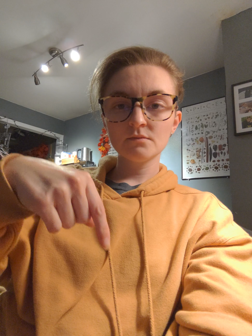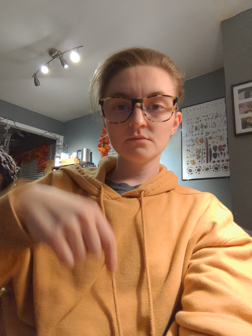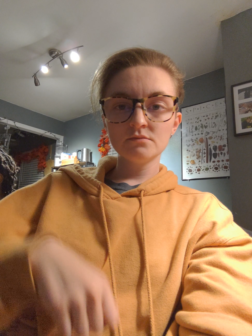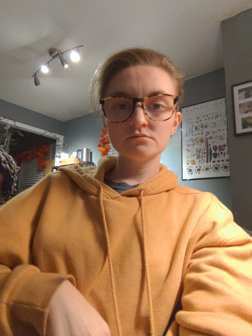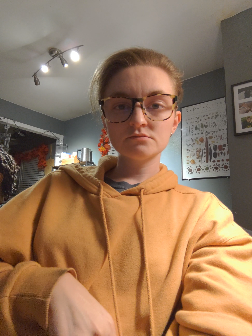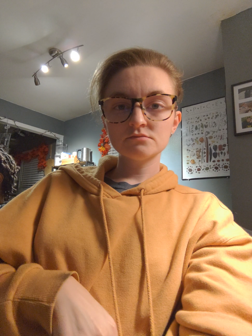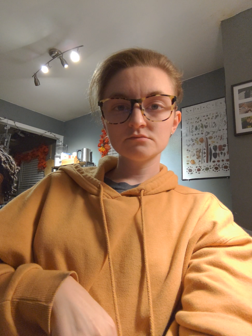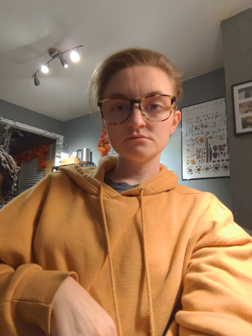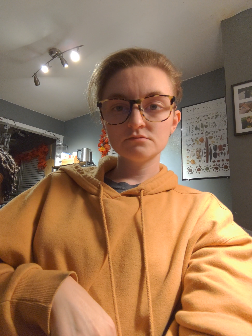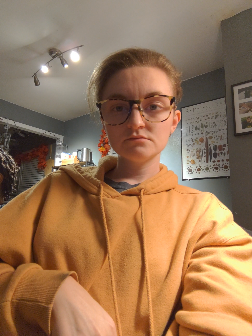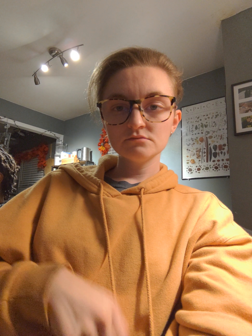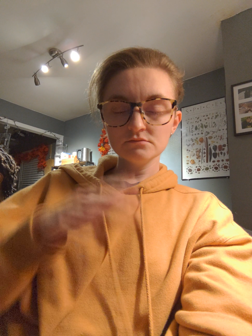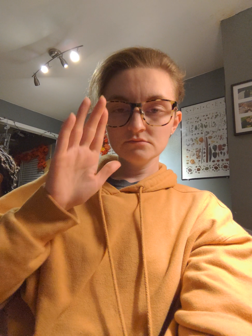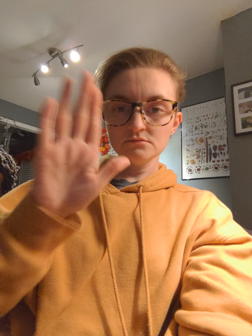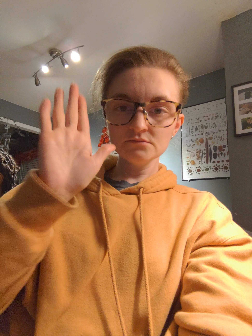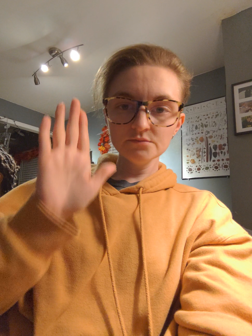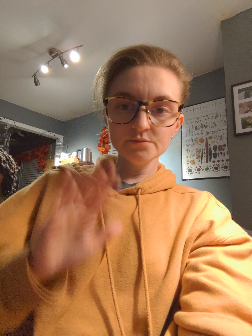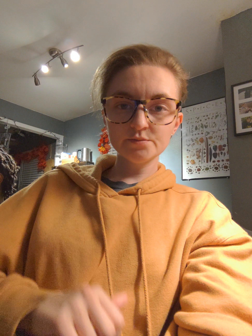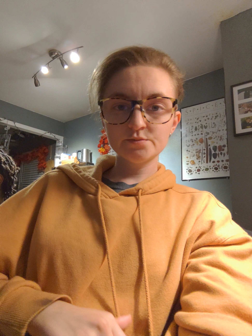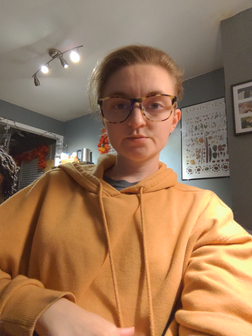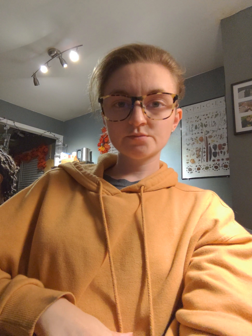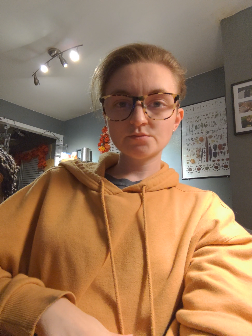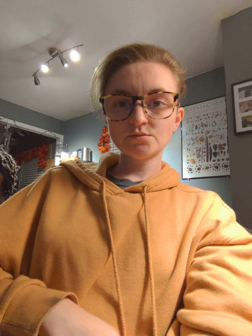push